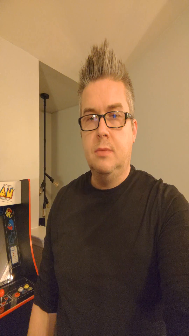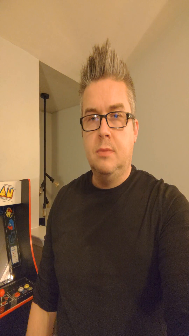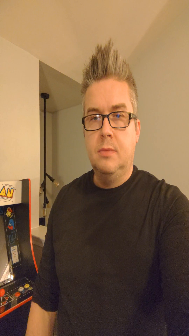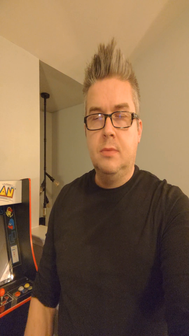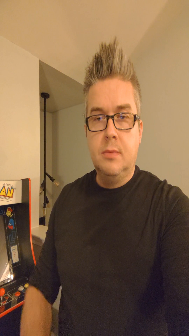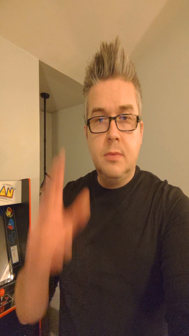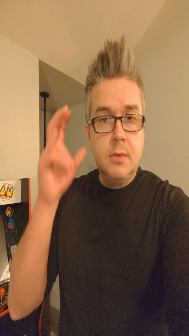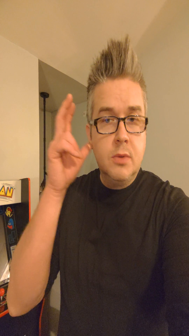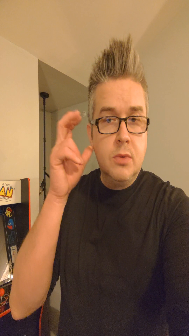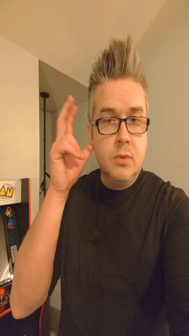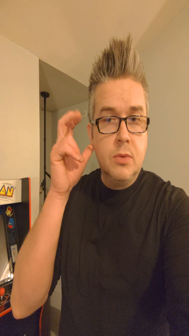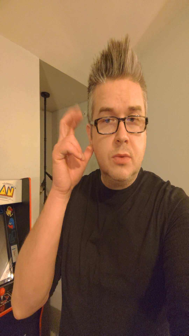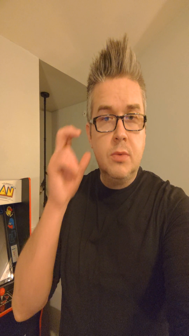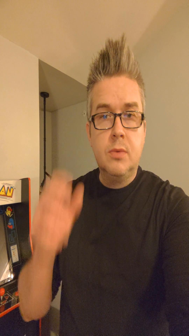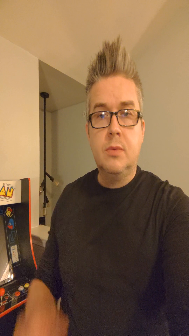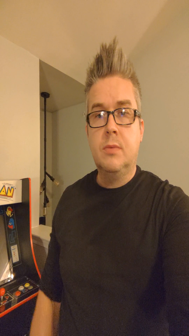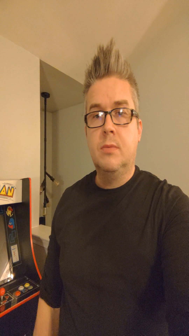hear